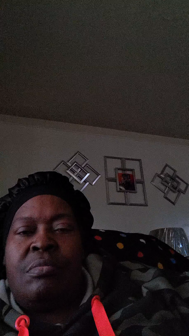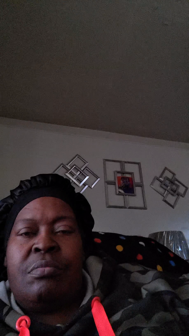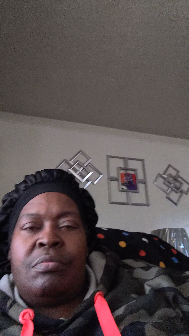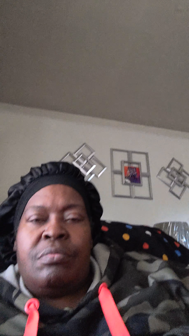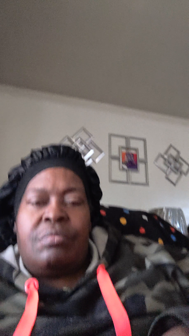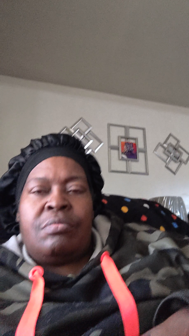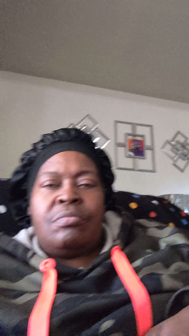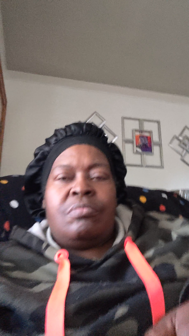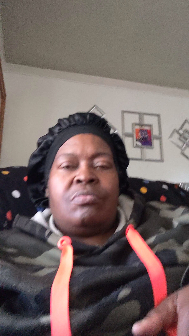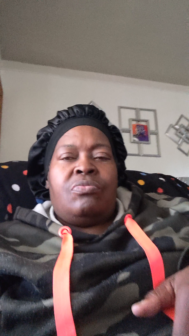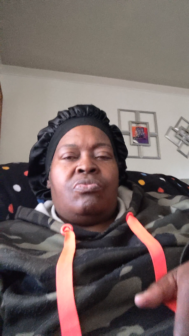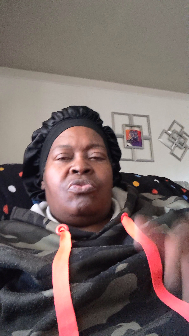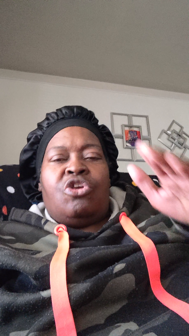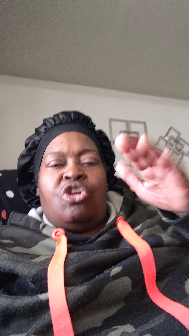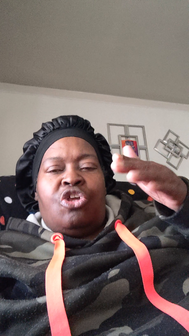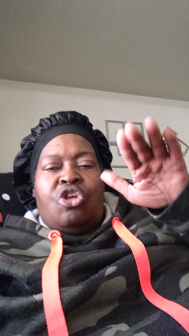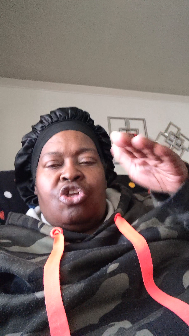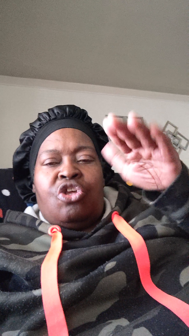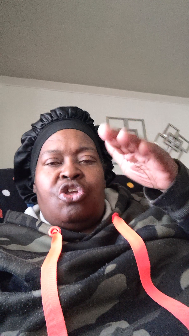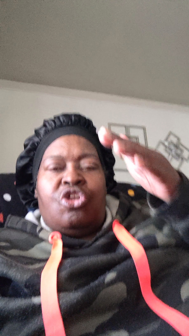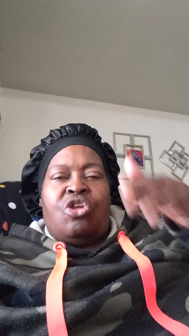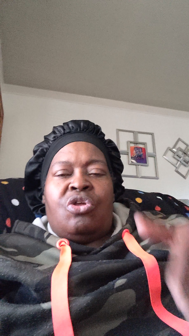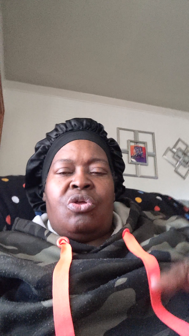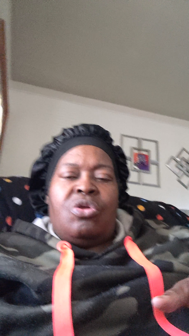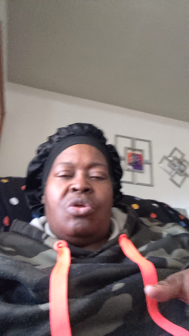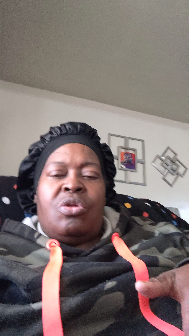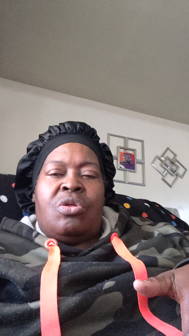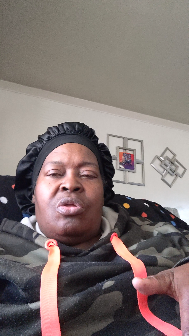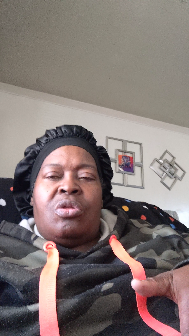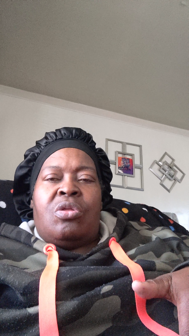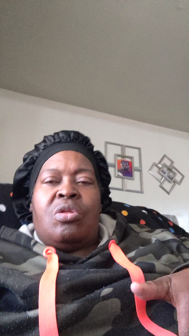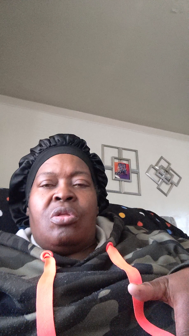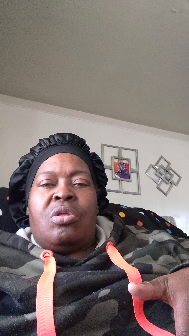cook